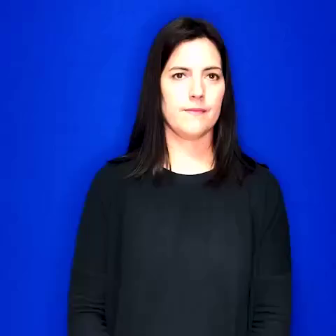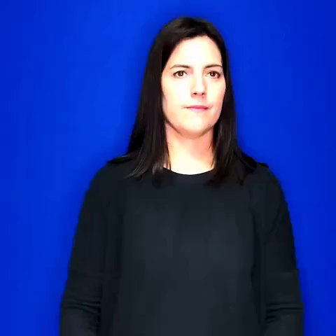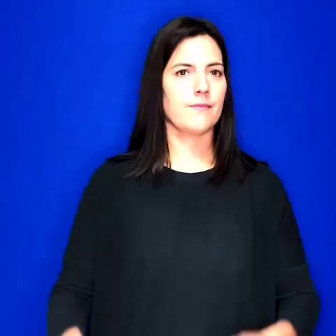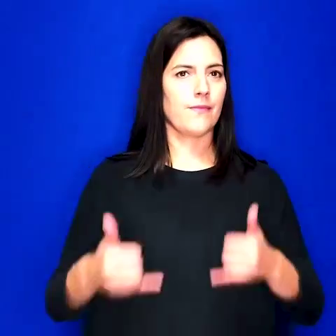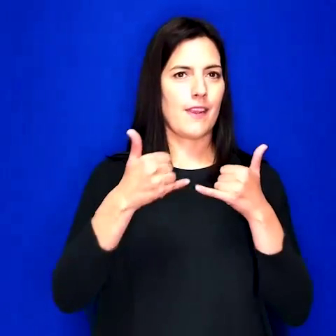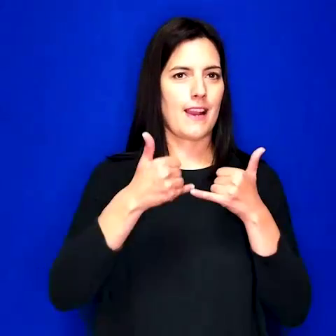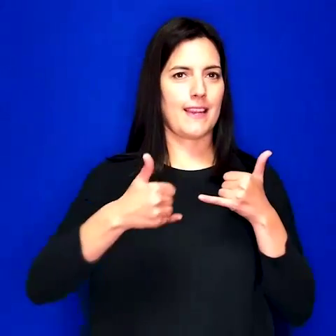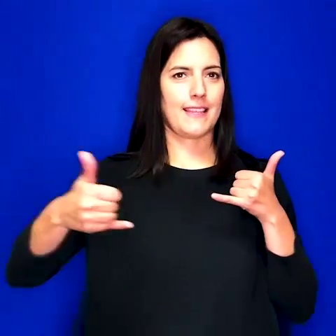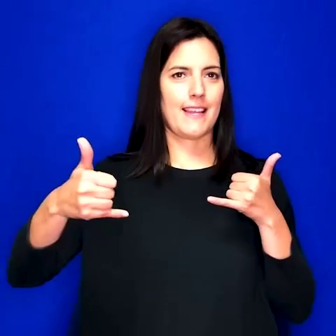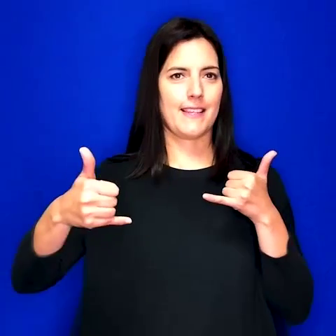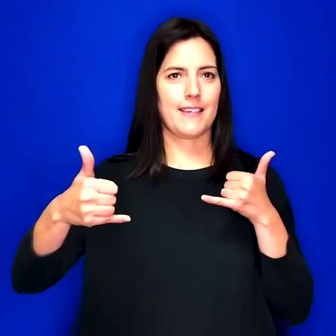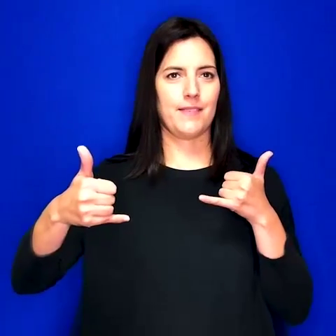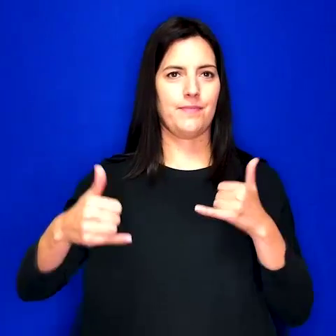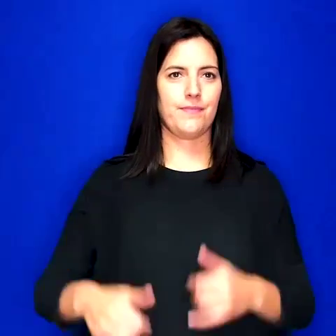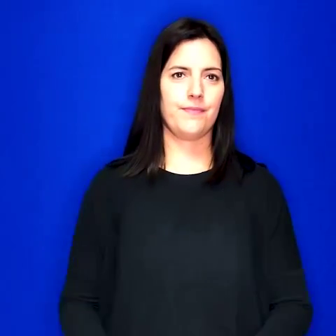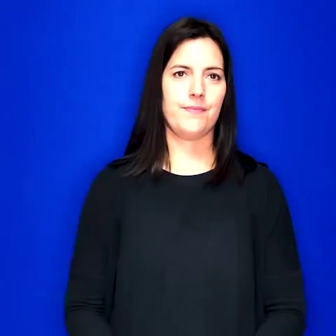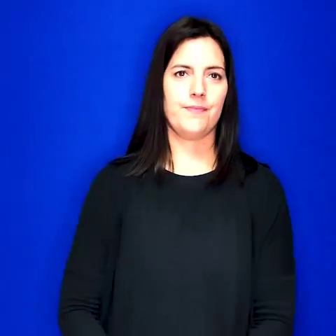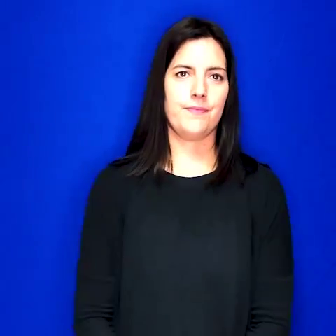arteria